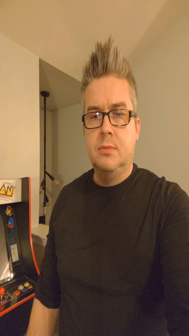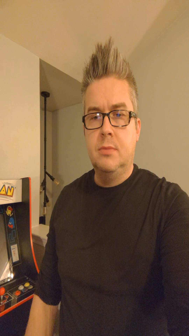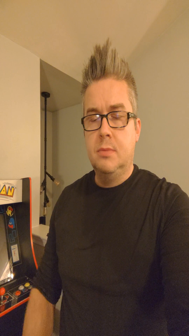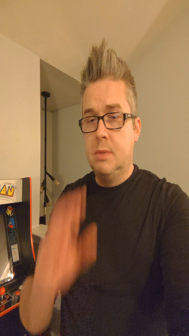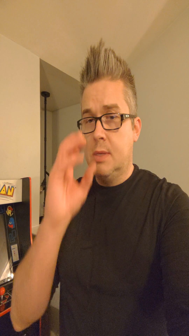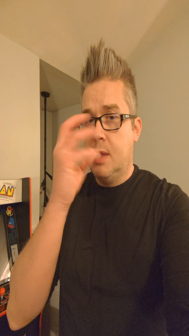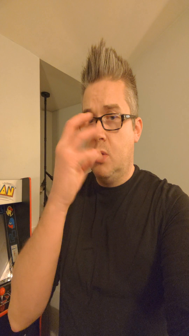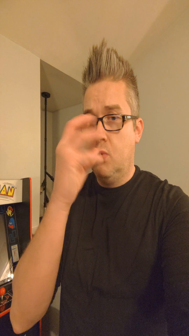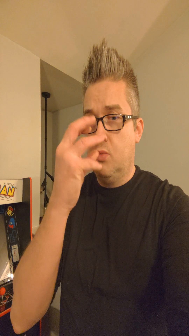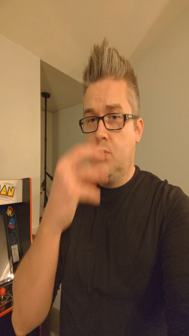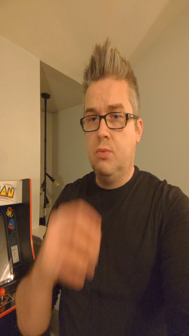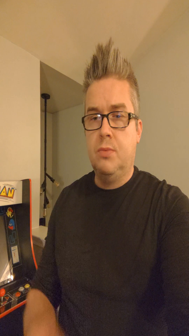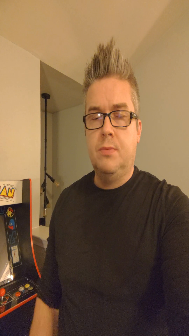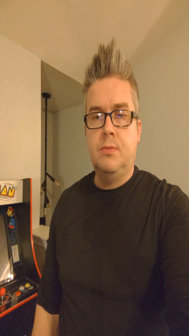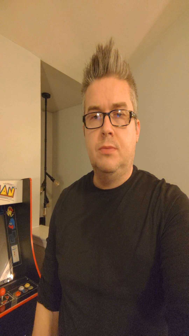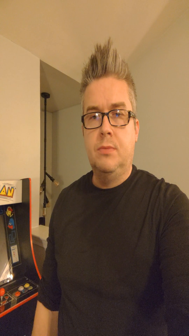clown